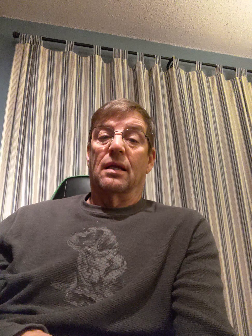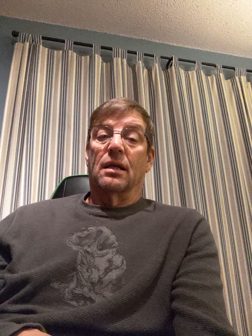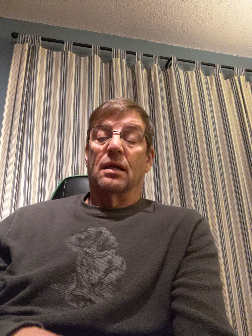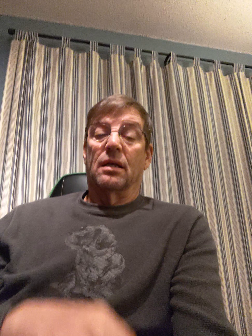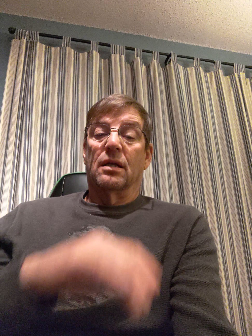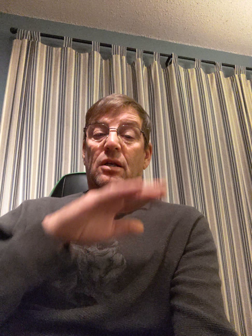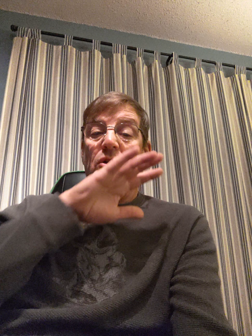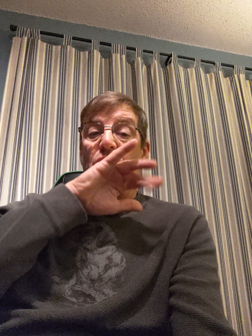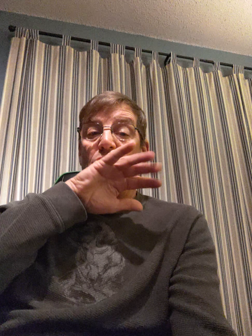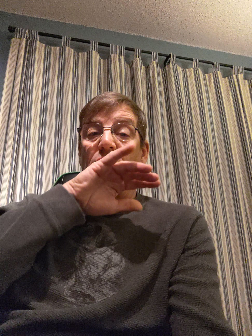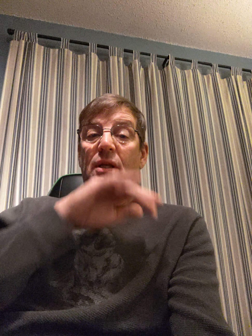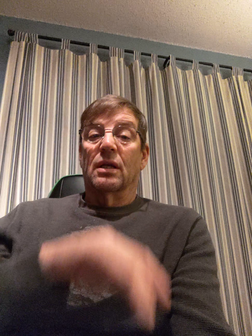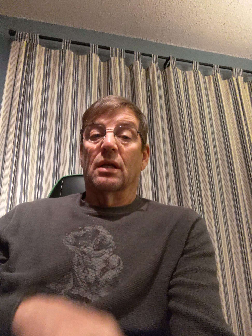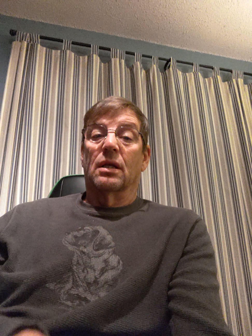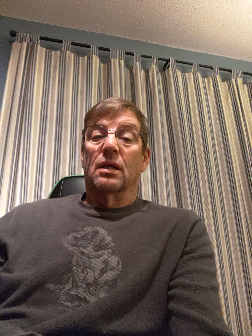dirty